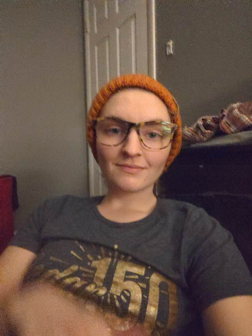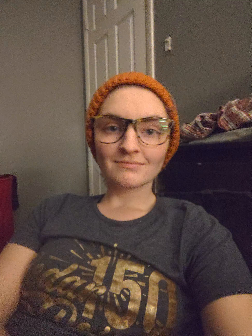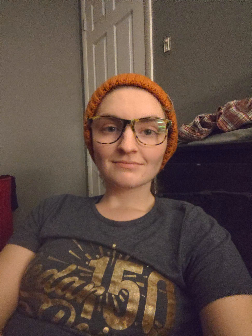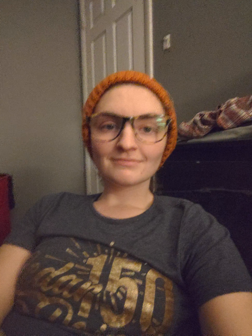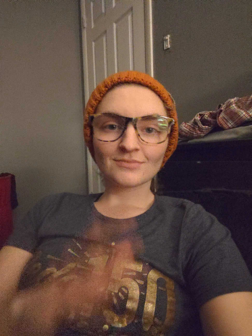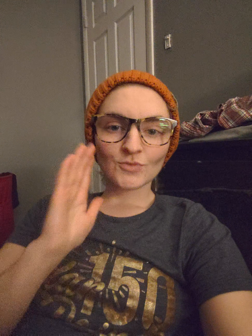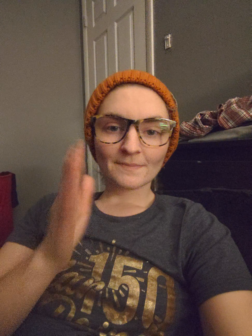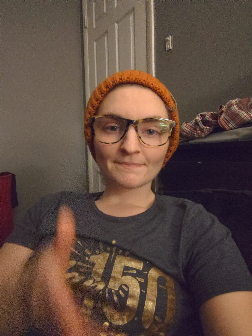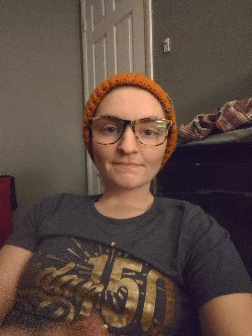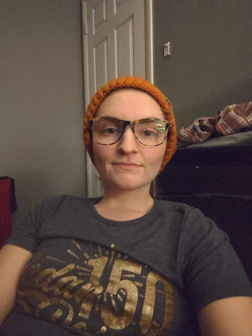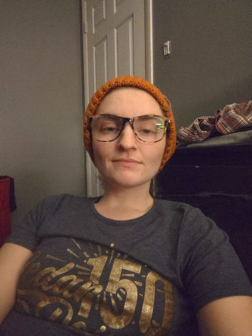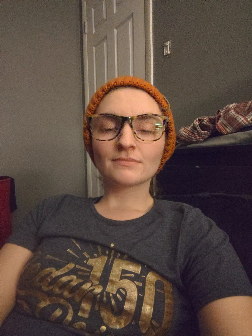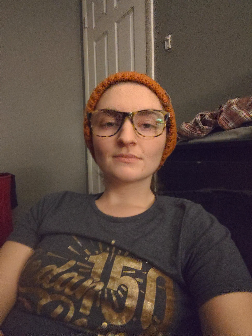will